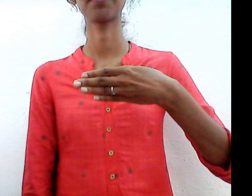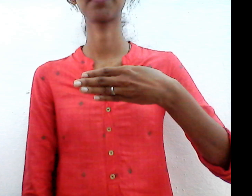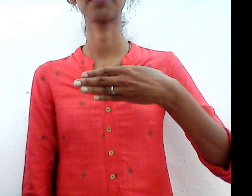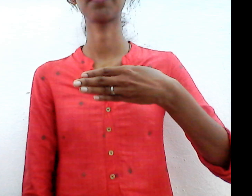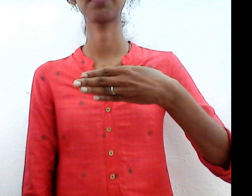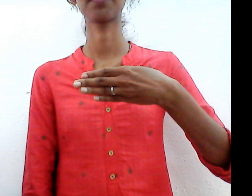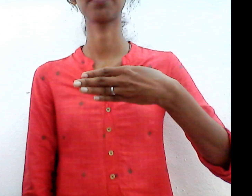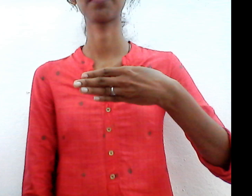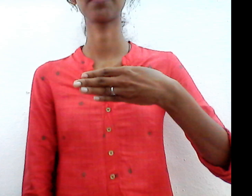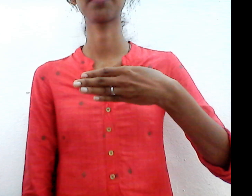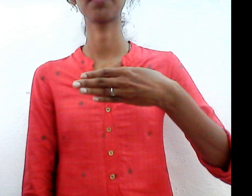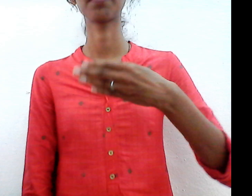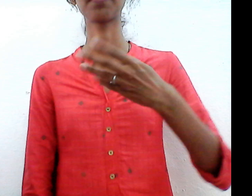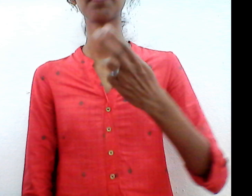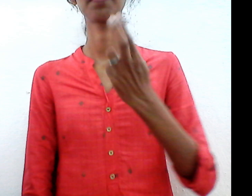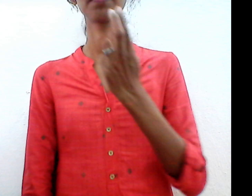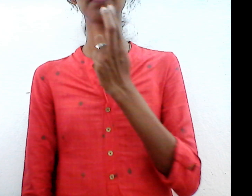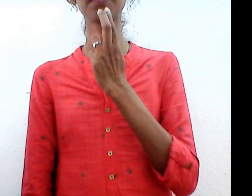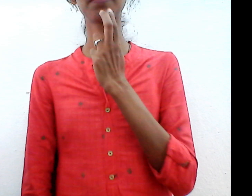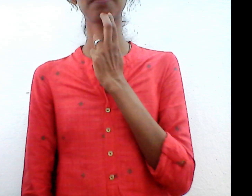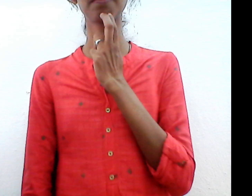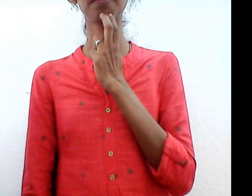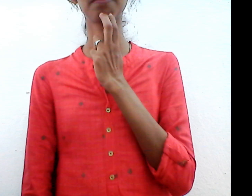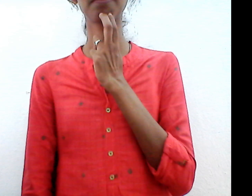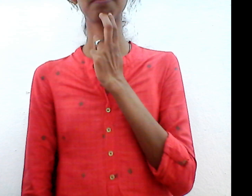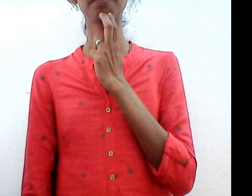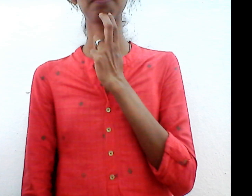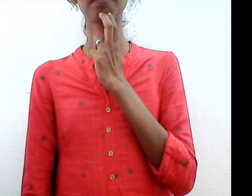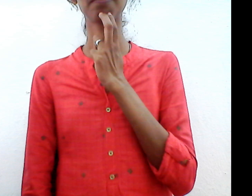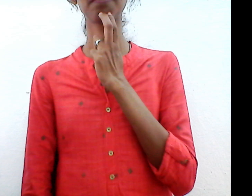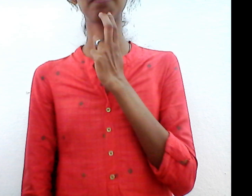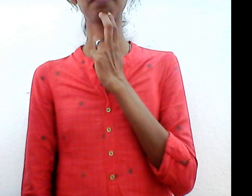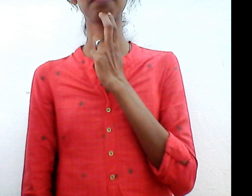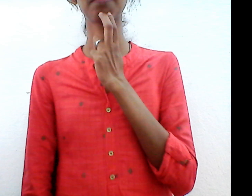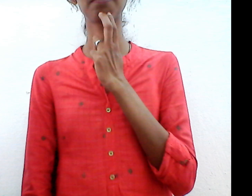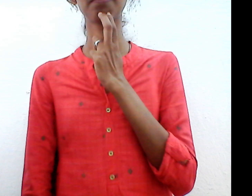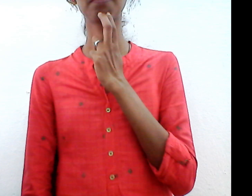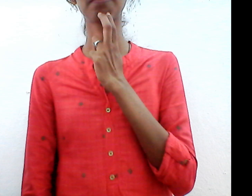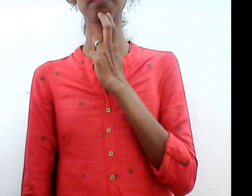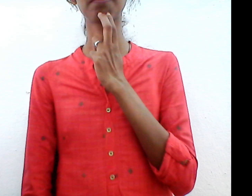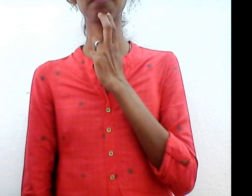അഃ